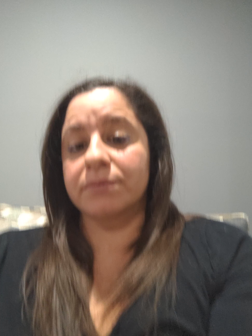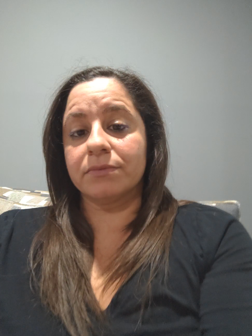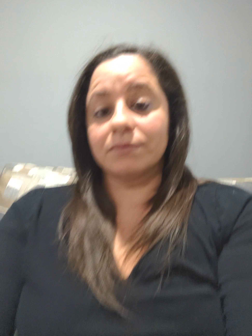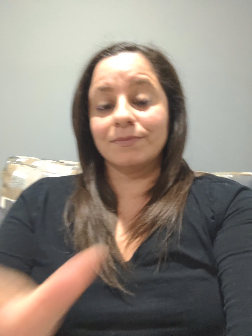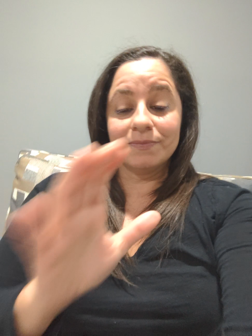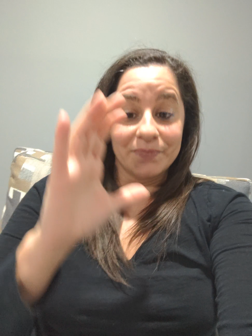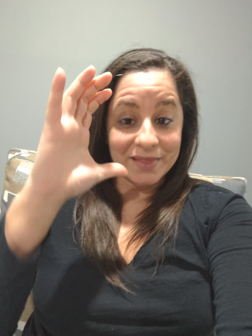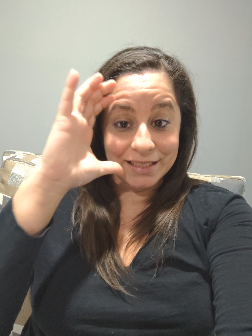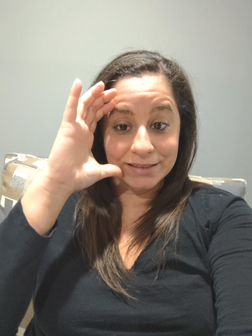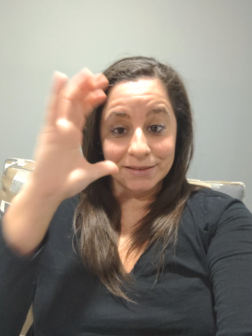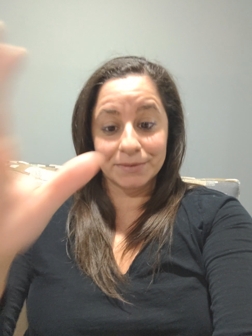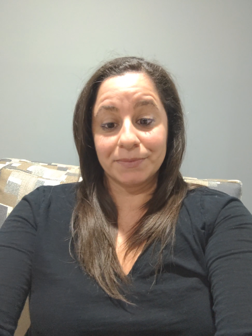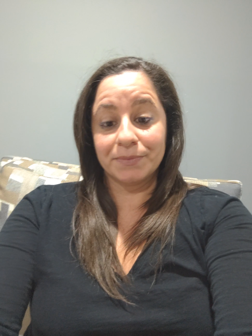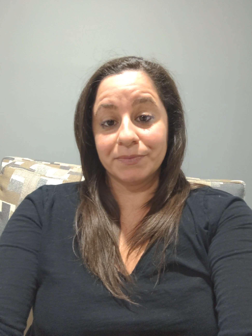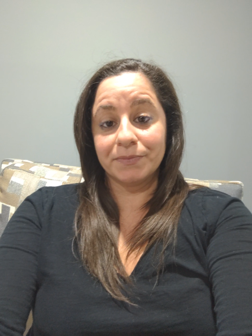listen